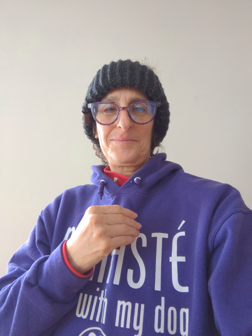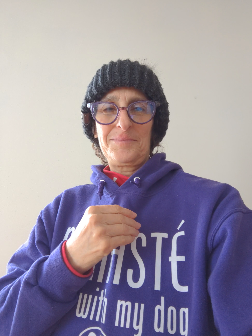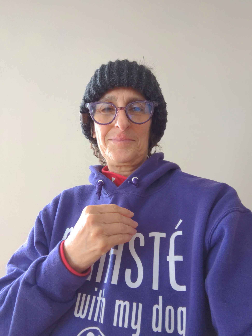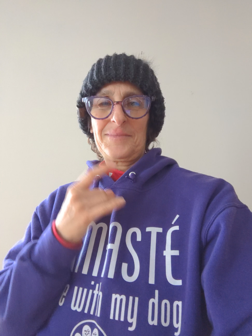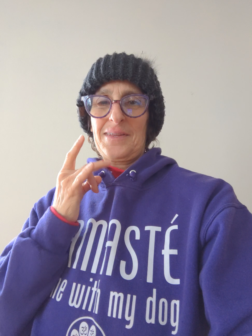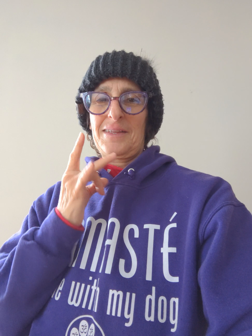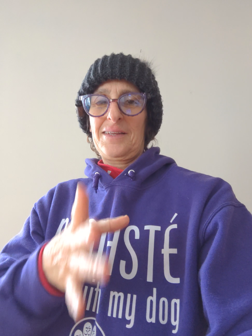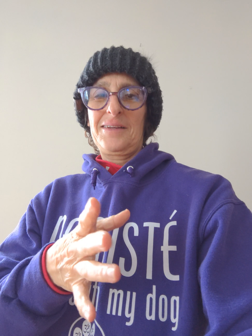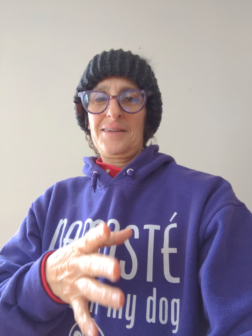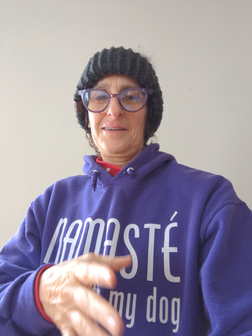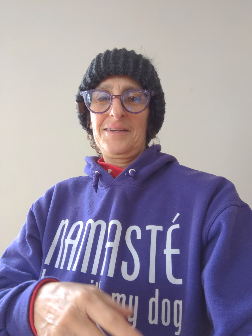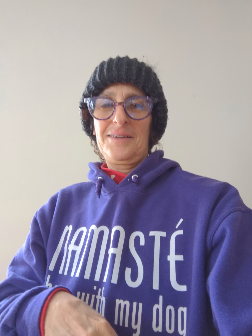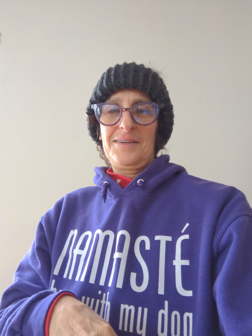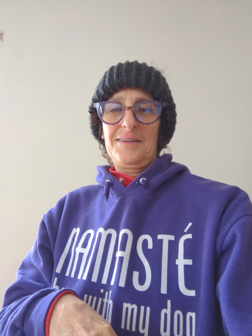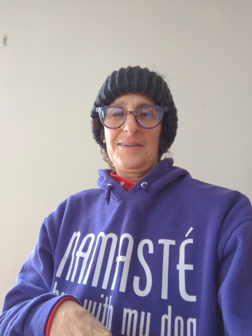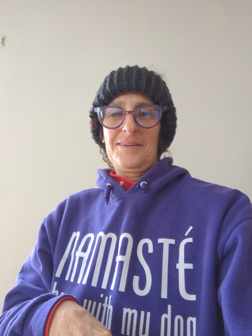hate